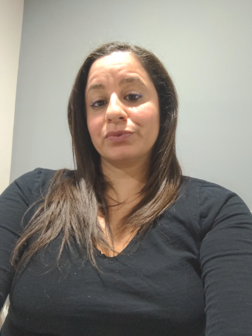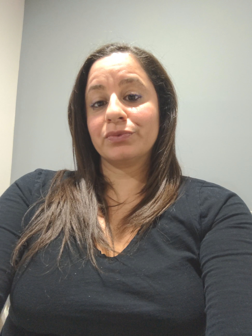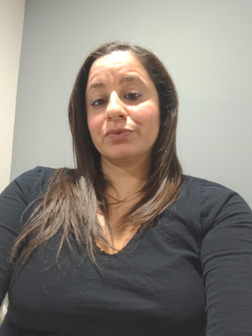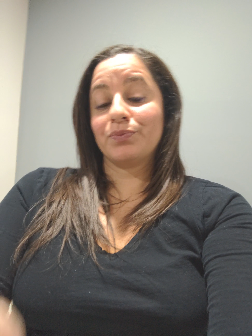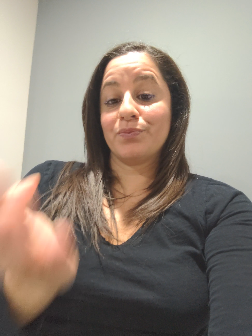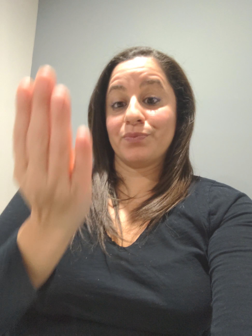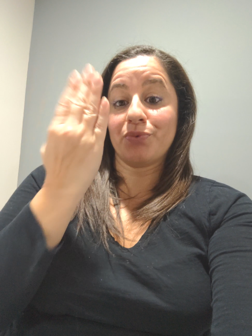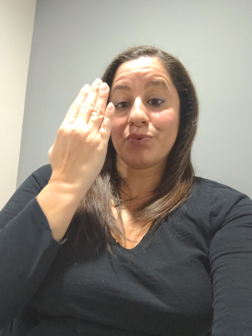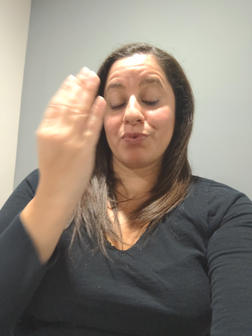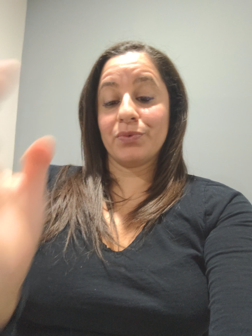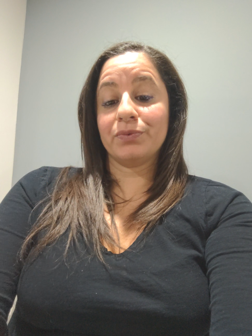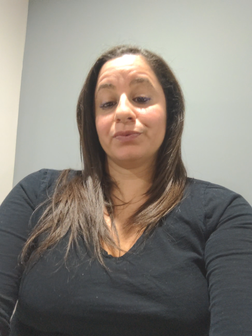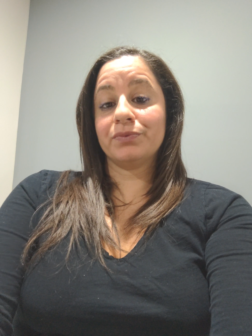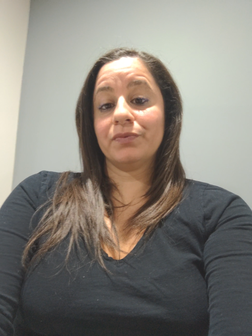morning